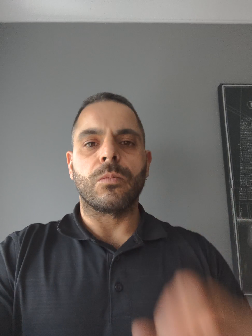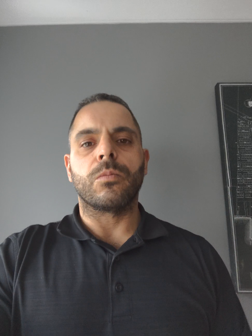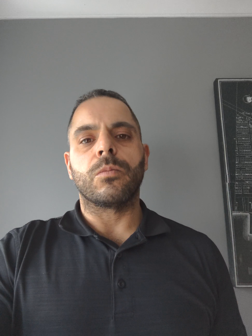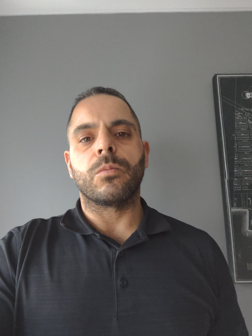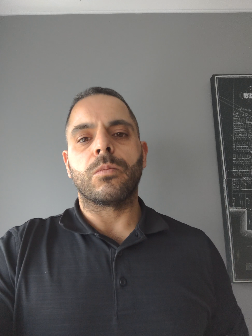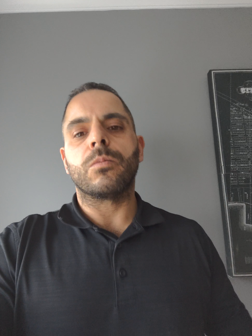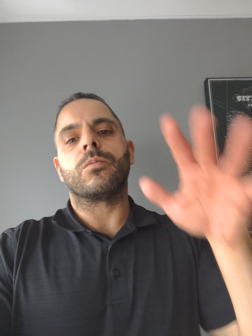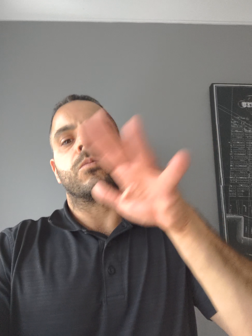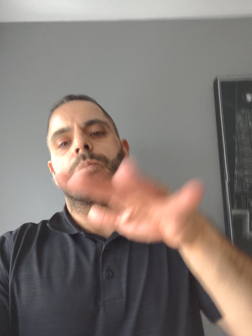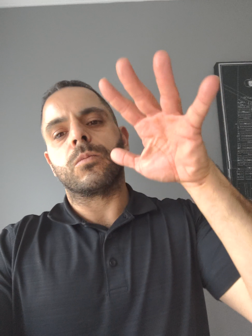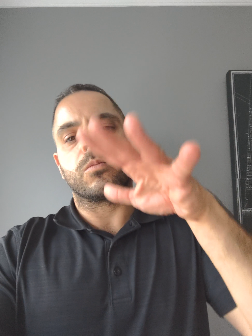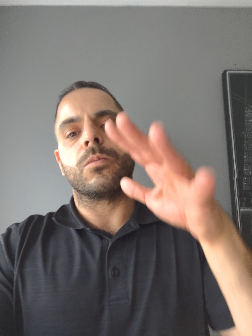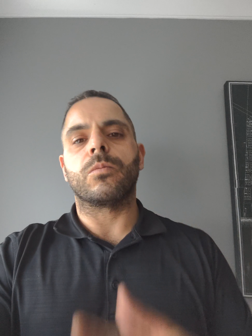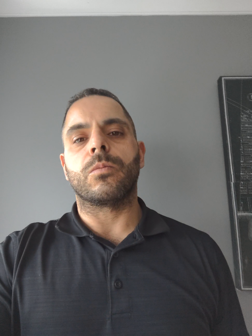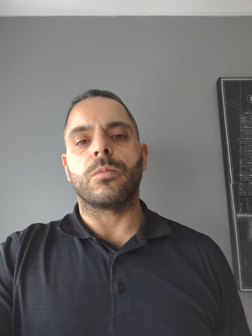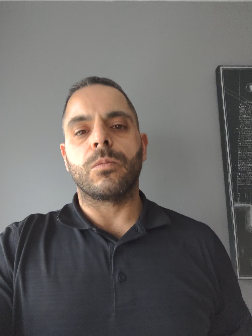alligator